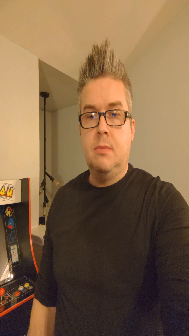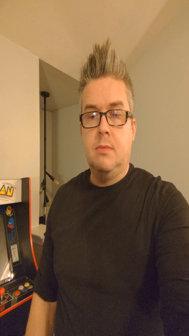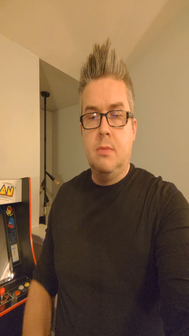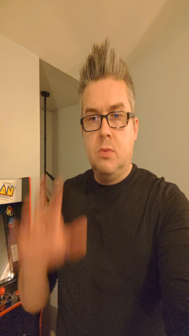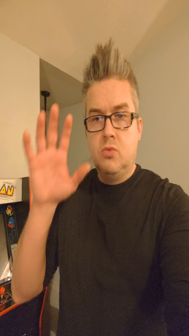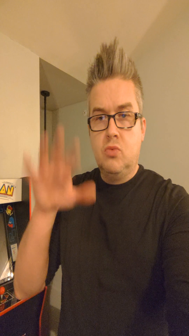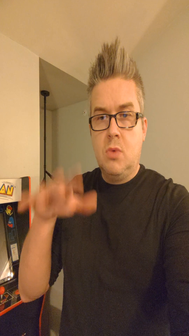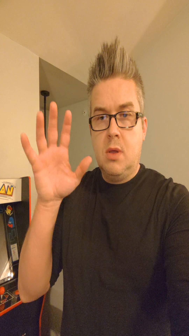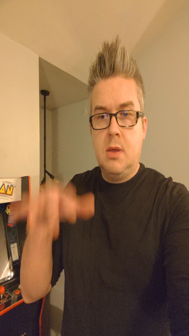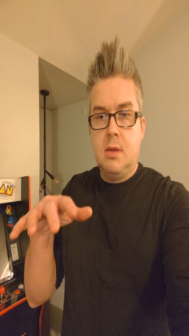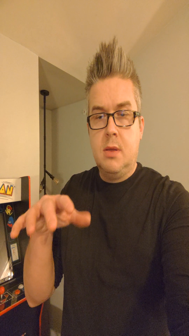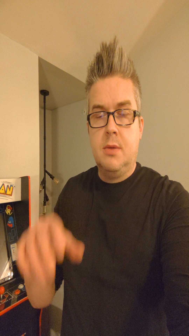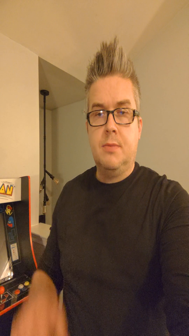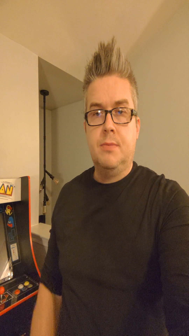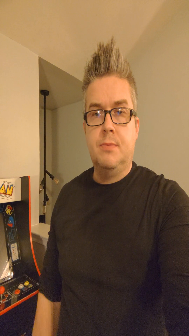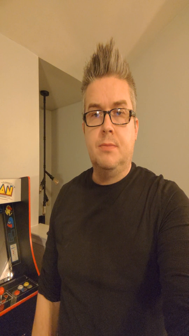rain